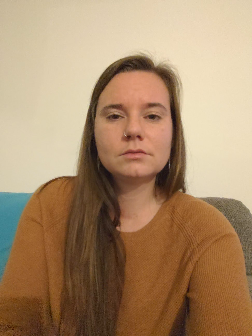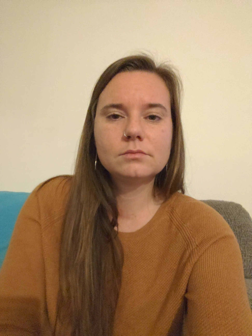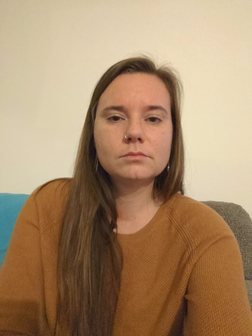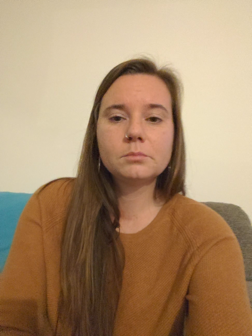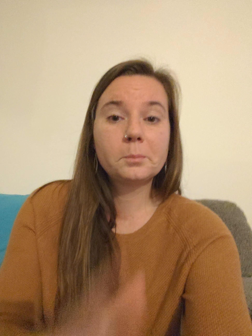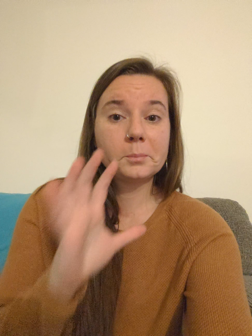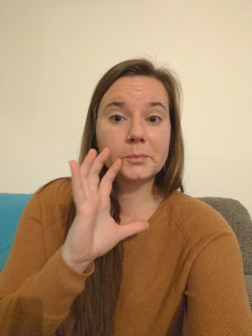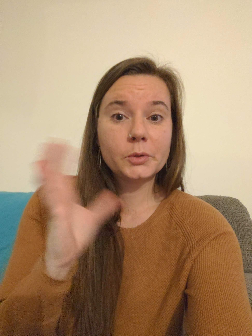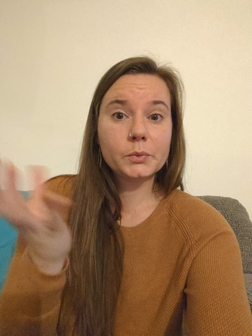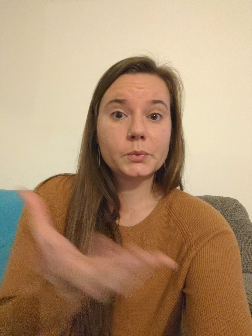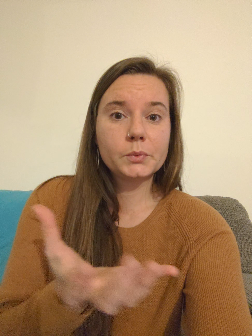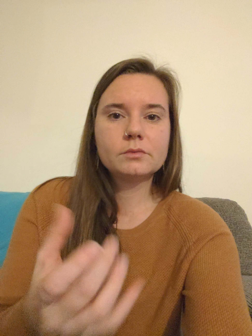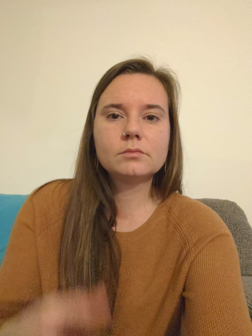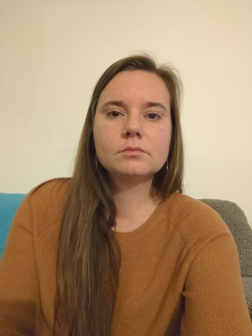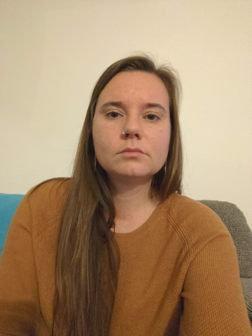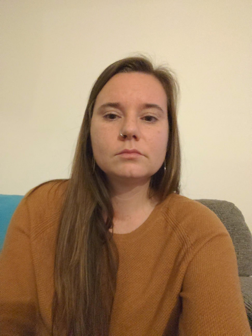balloon